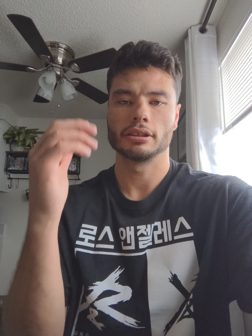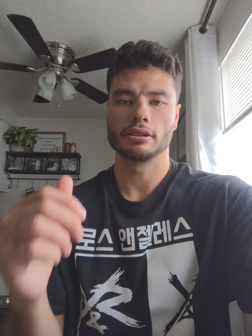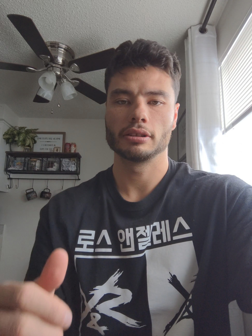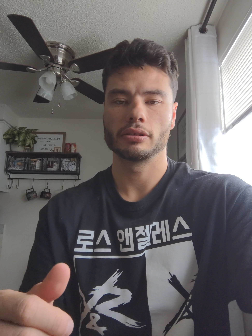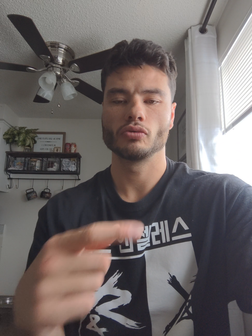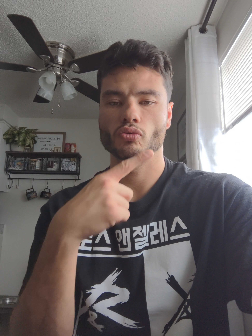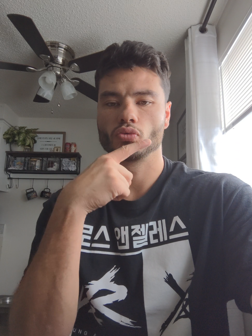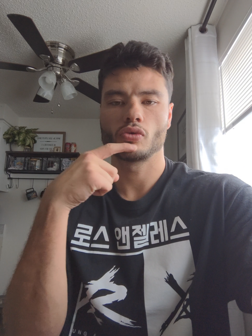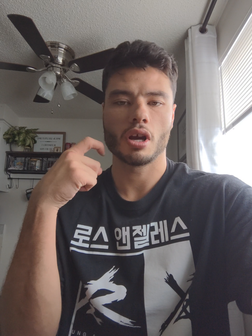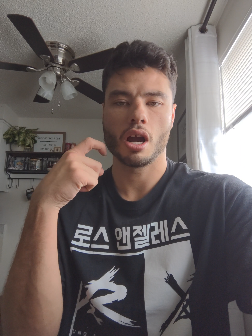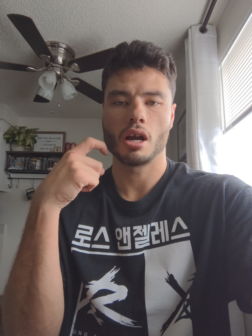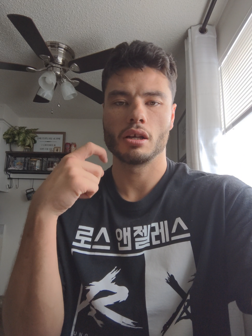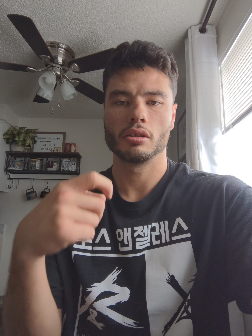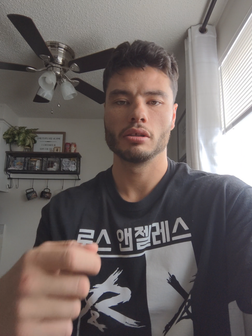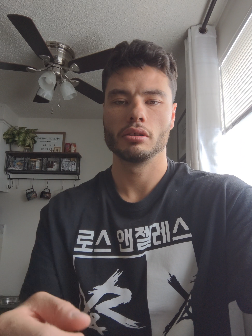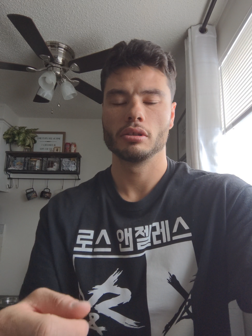dry